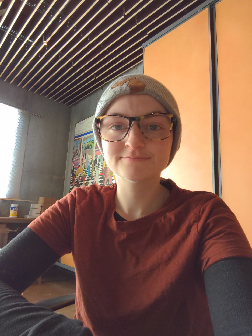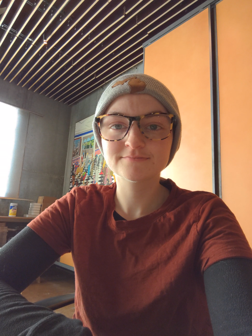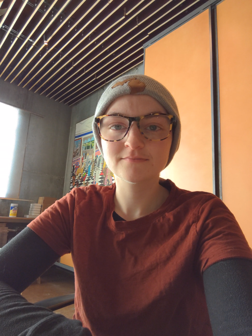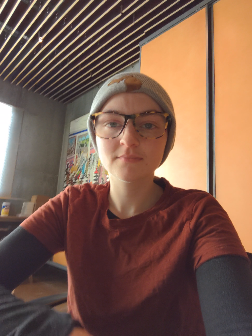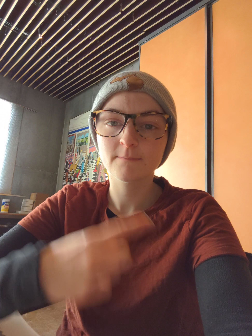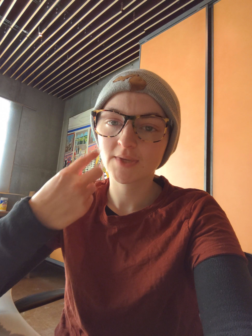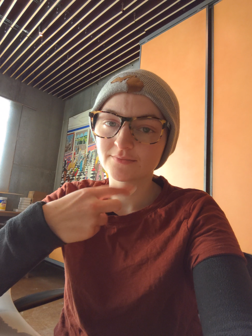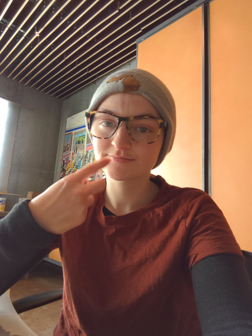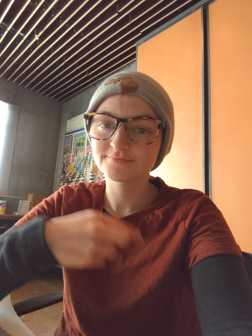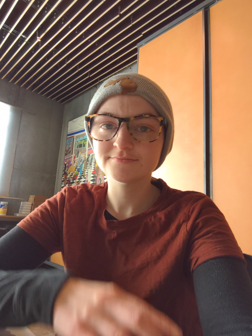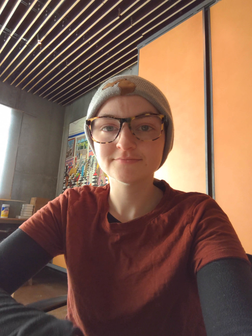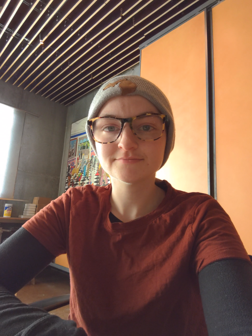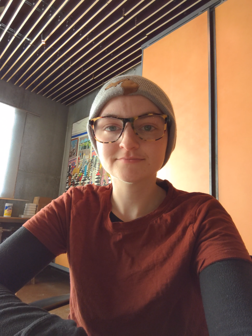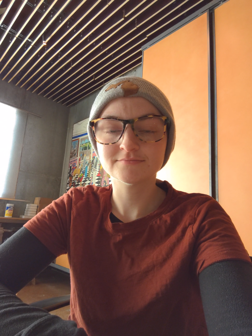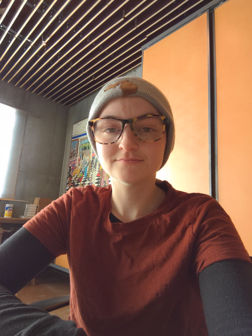mouth